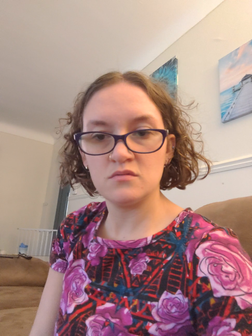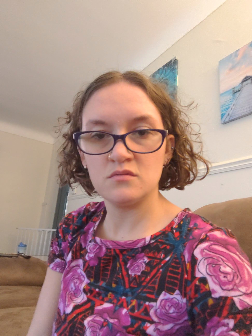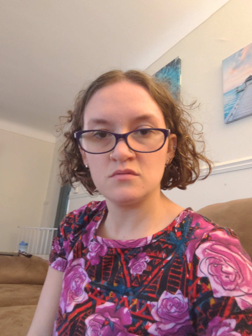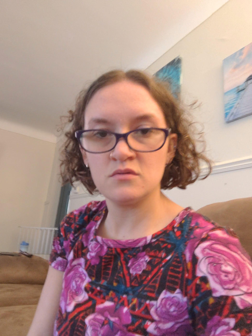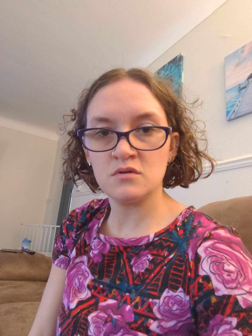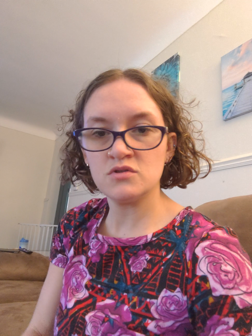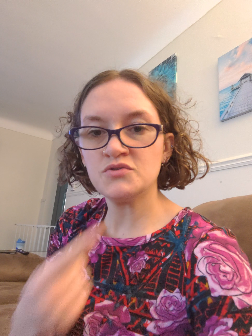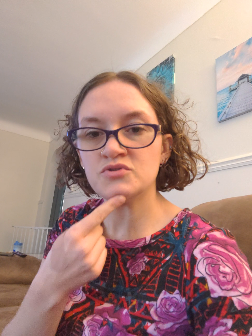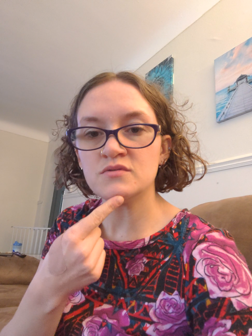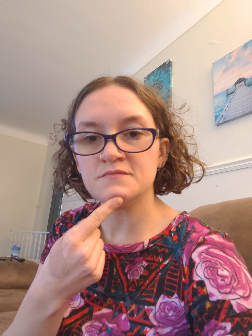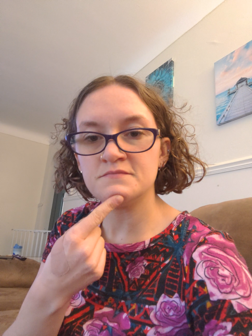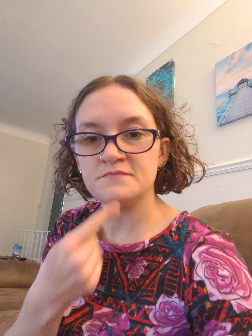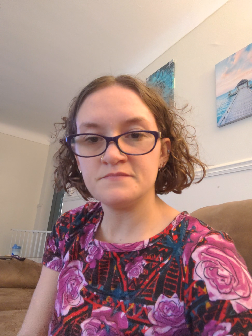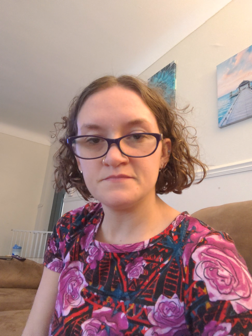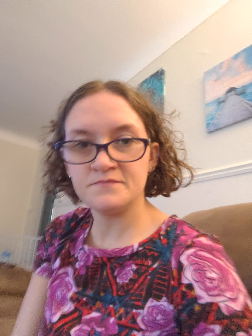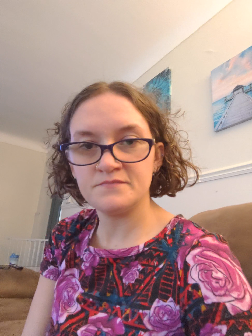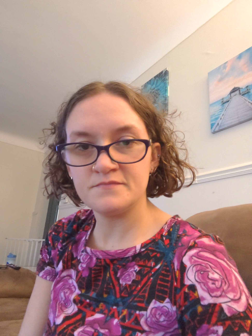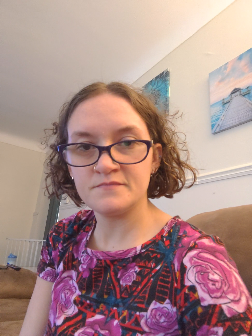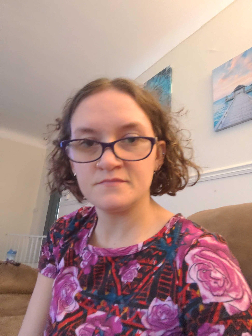chin